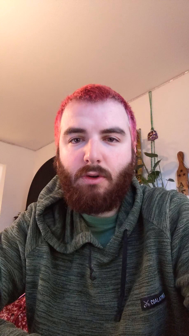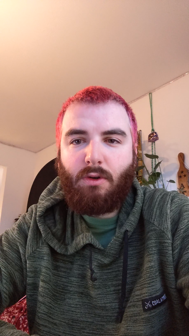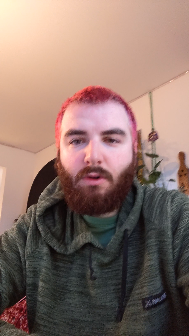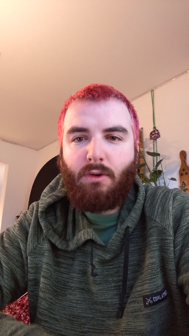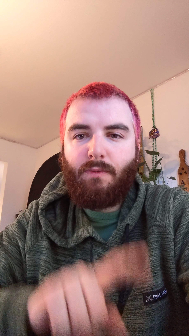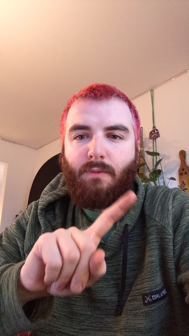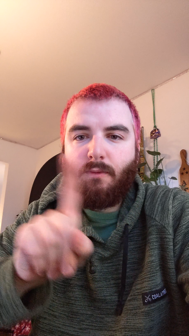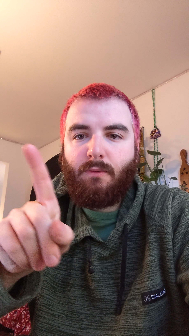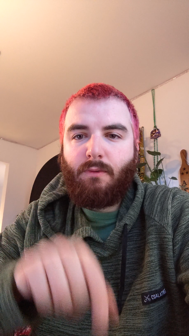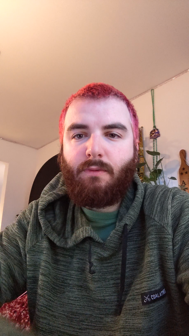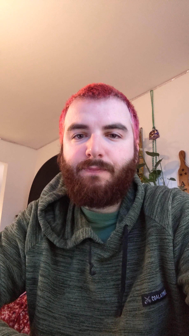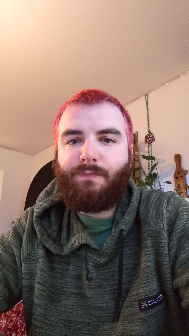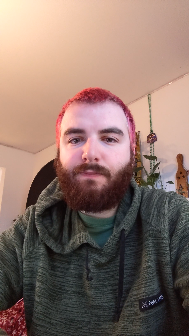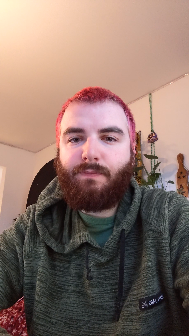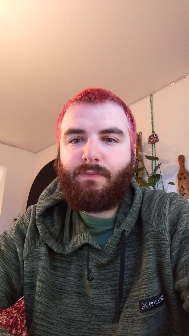but